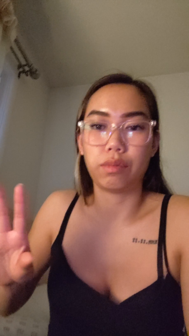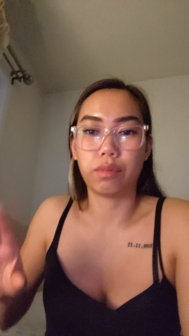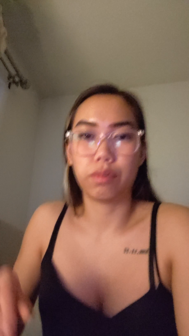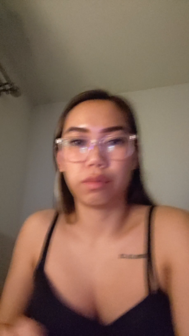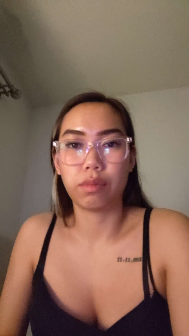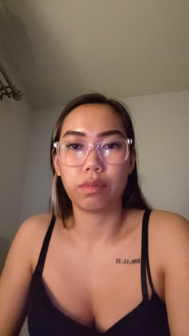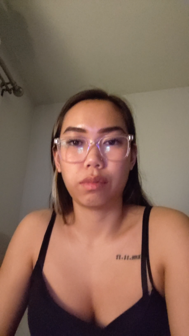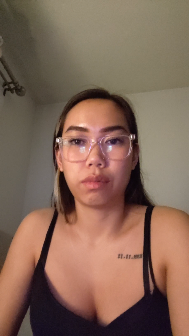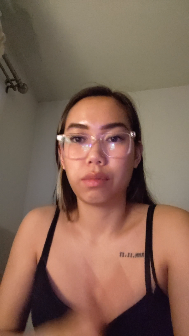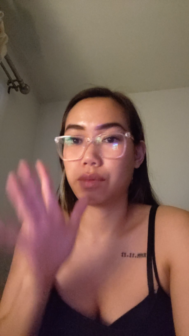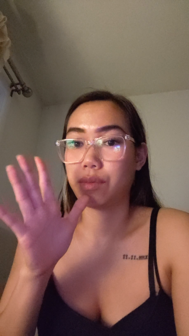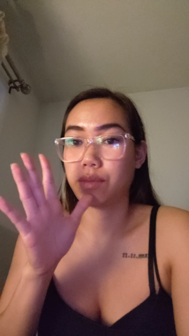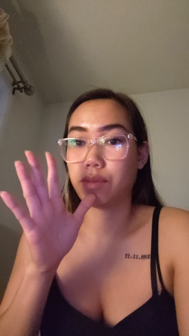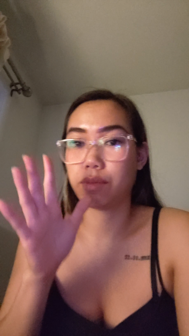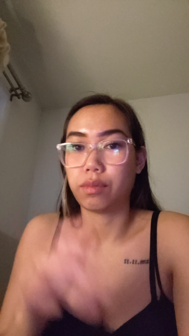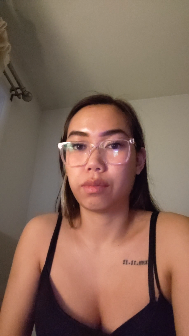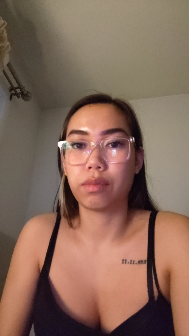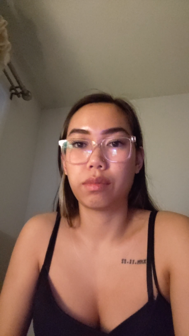mommy